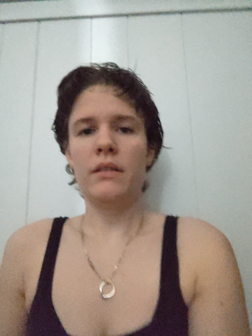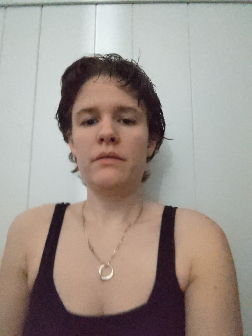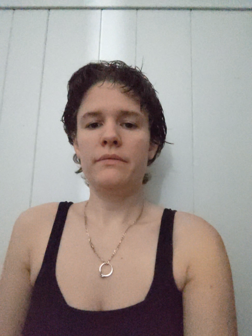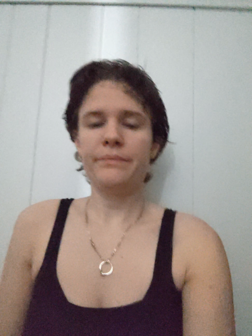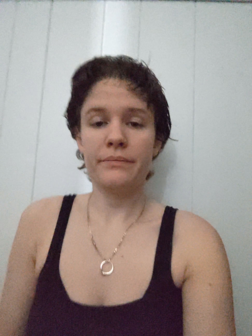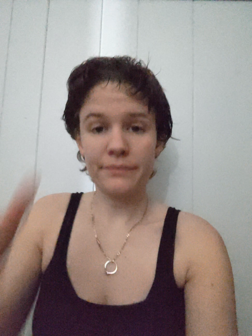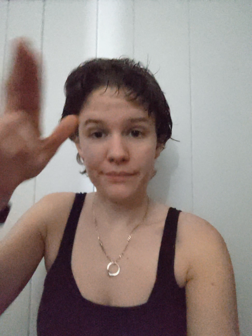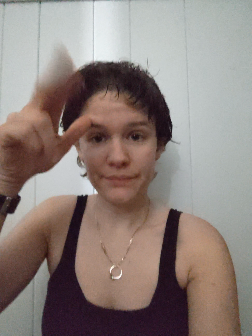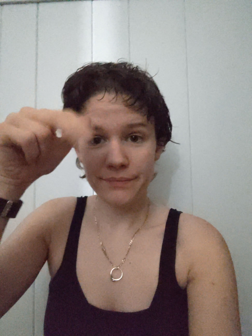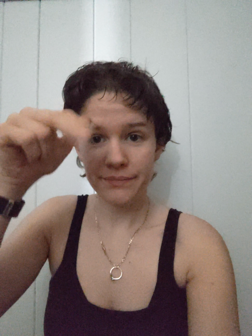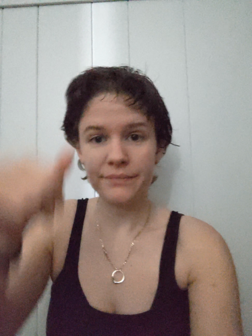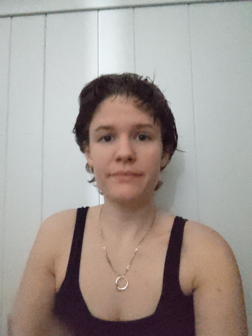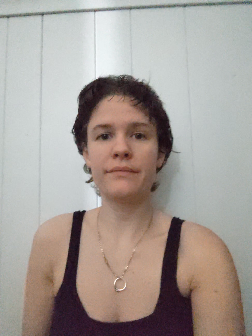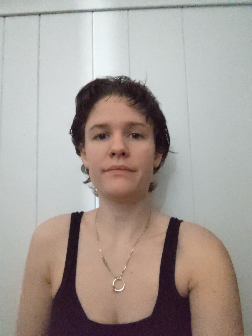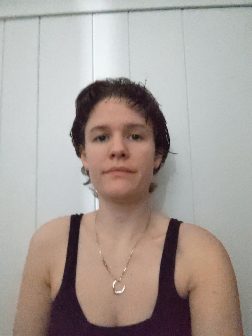horse